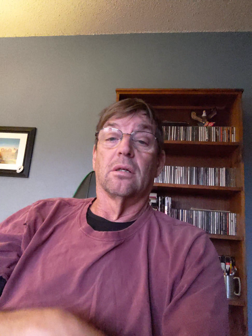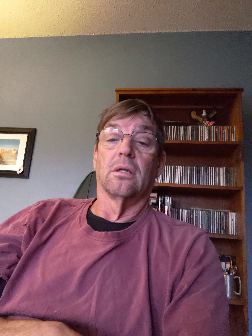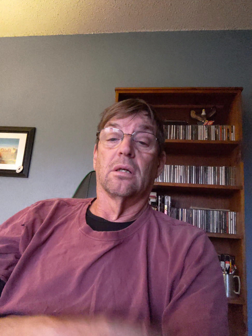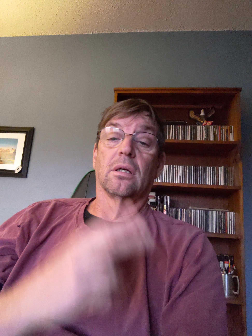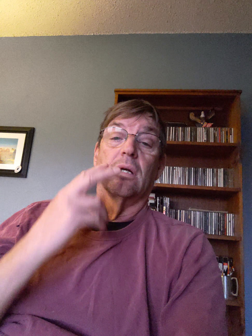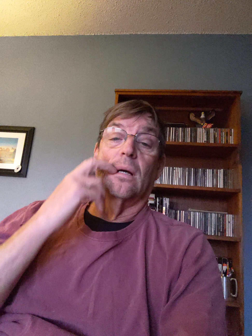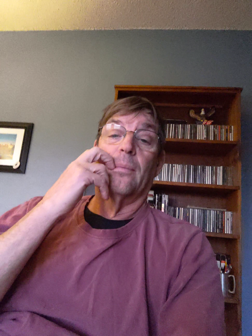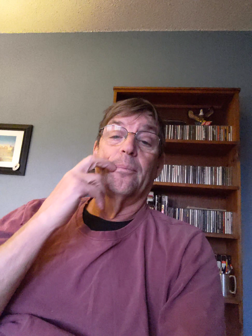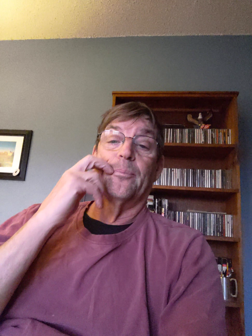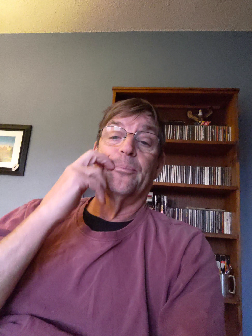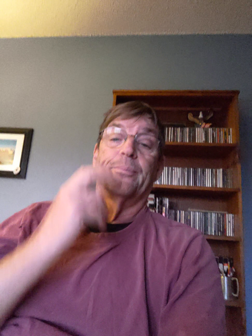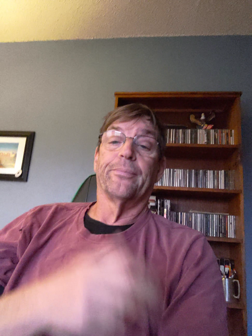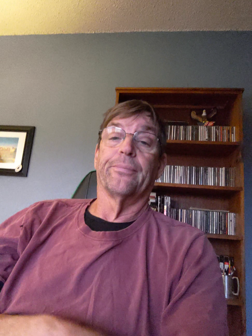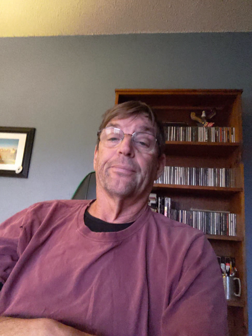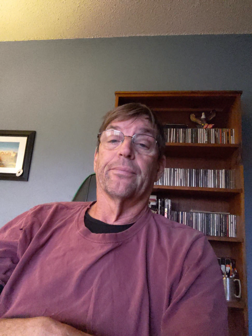gum